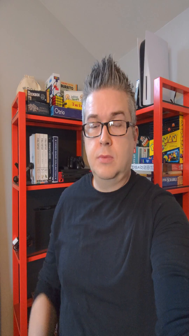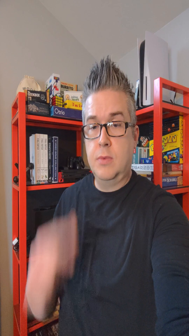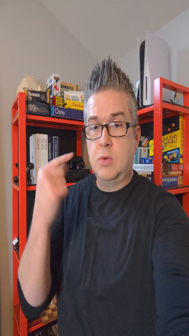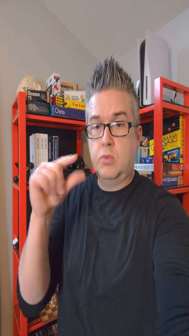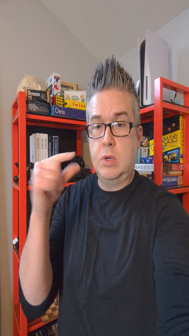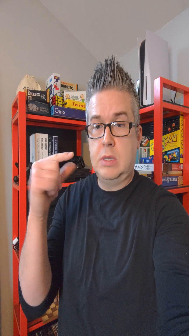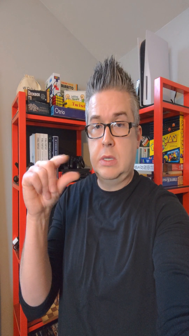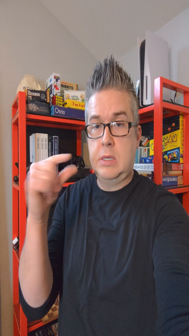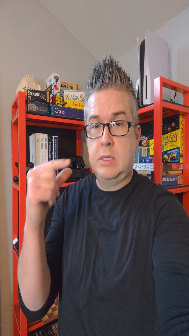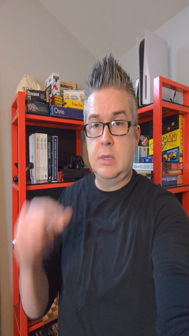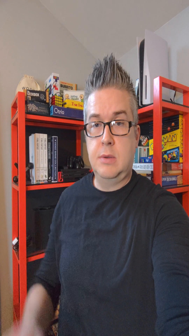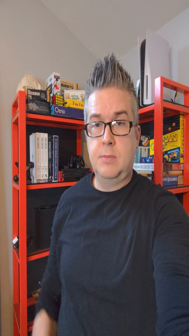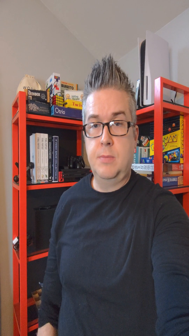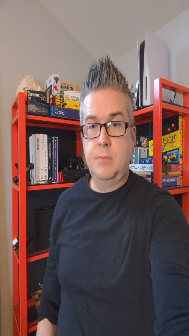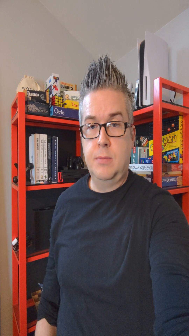green